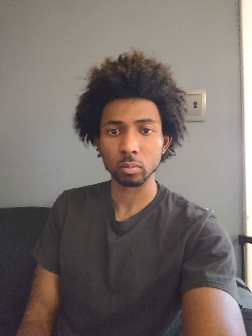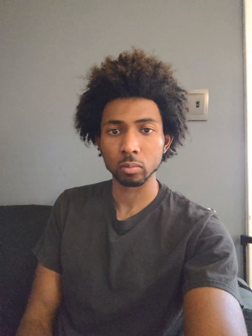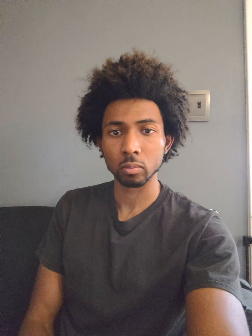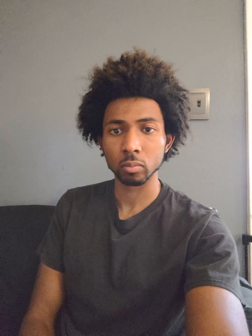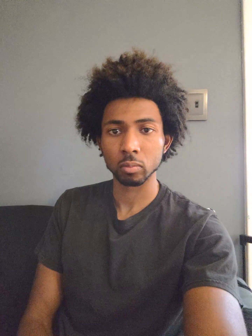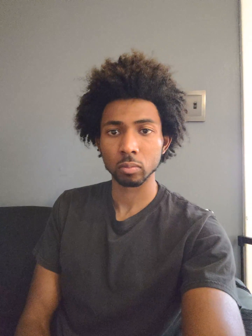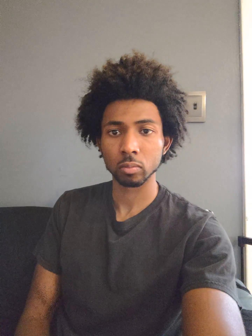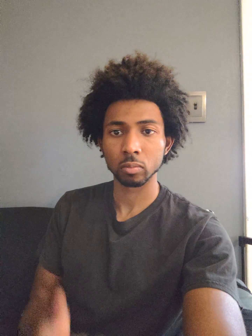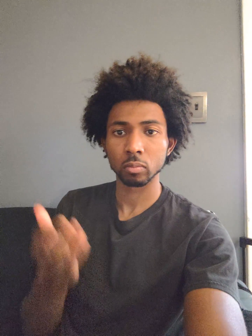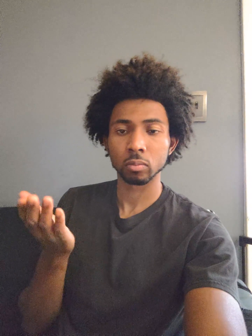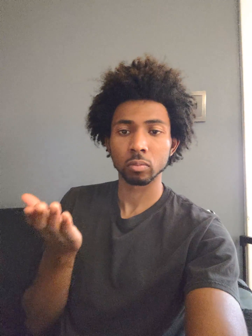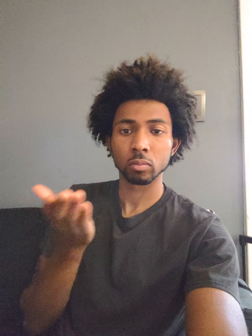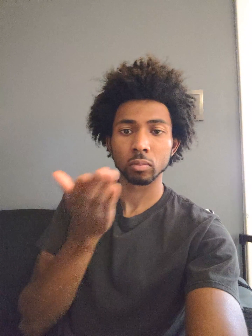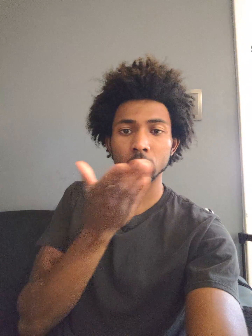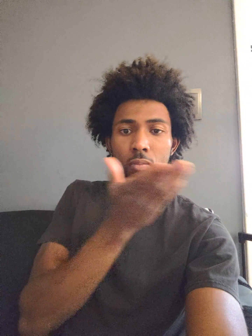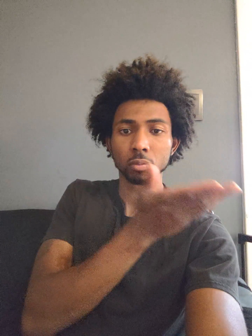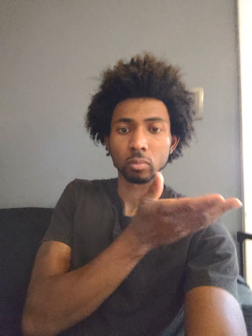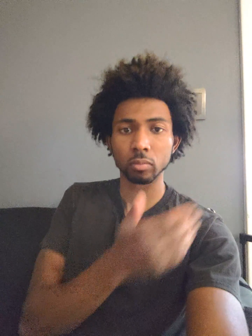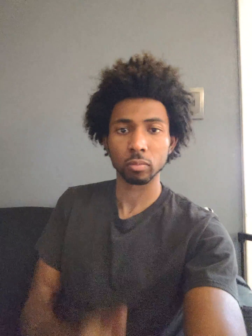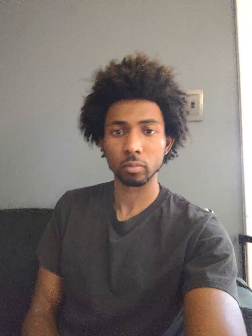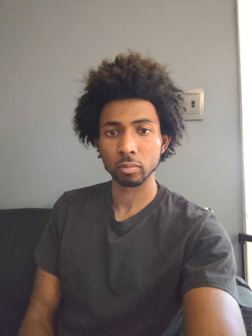carry